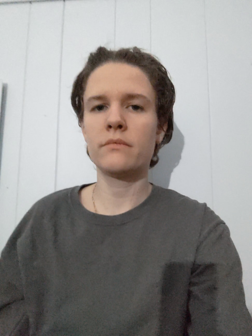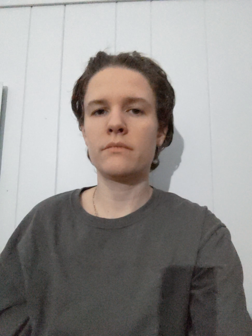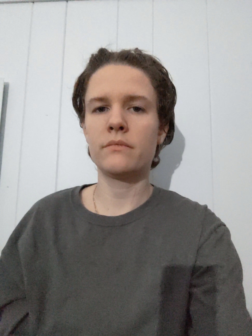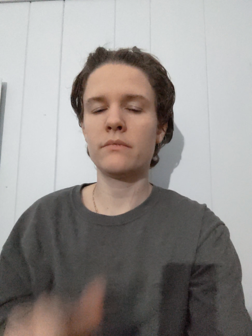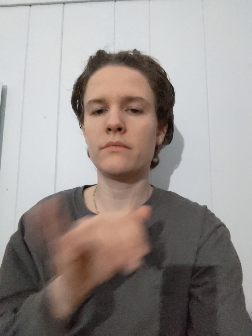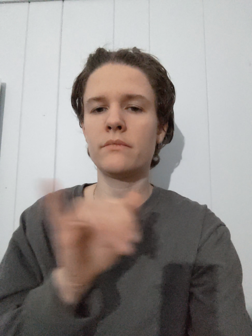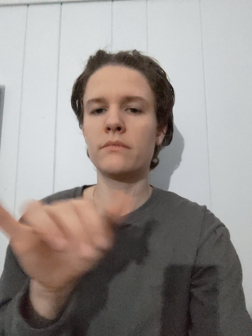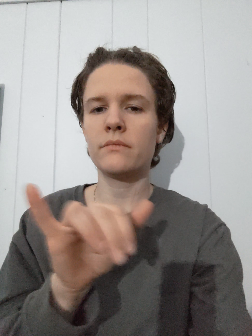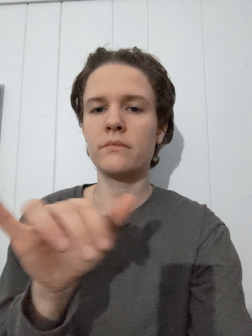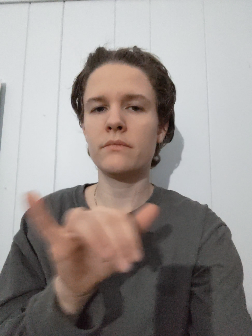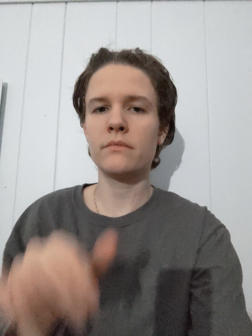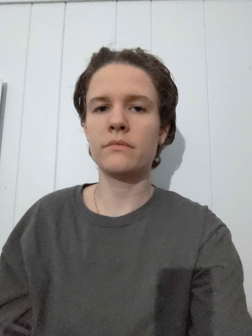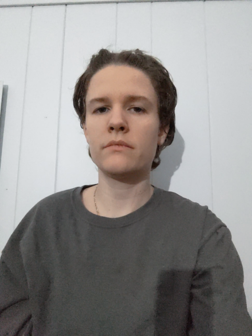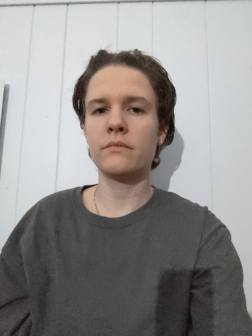same